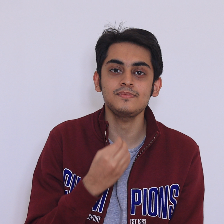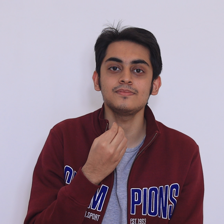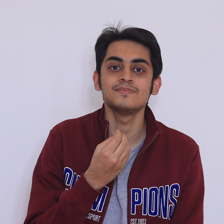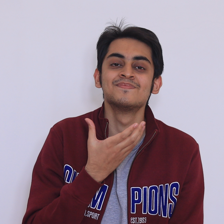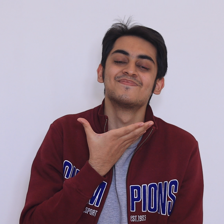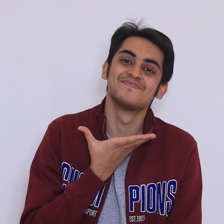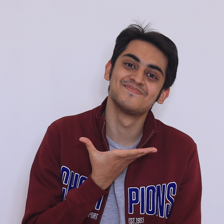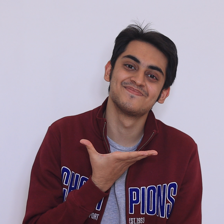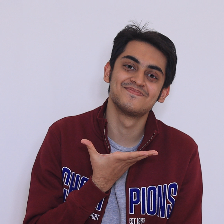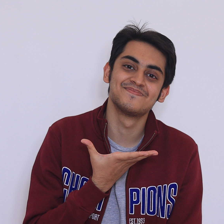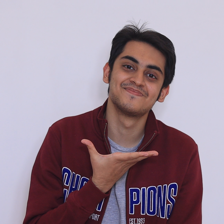glad